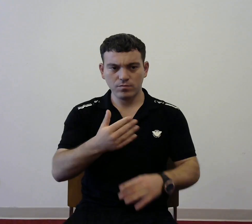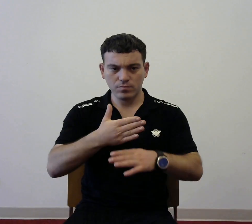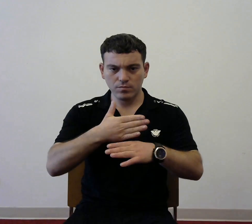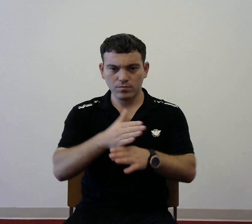xirda